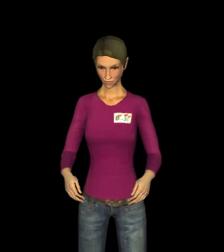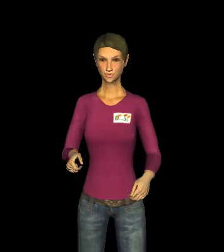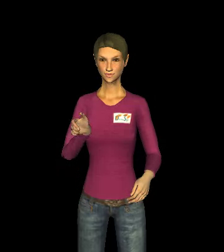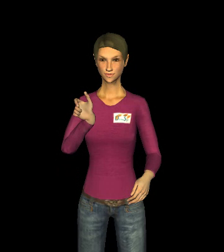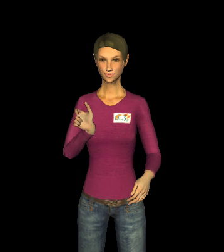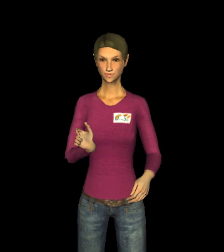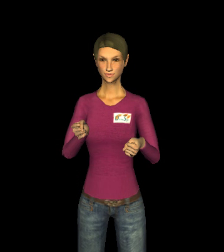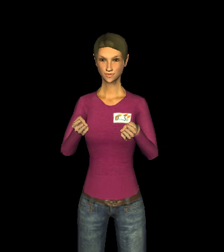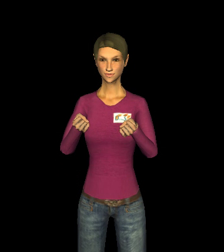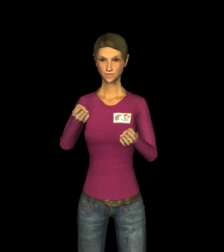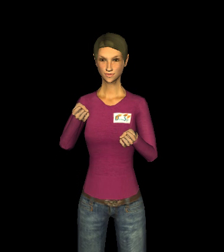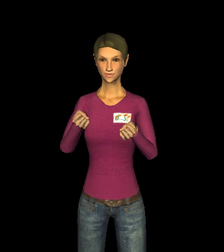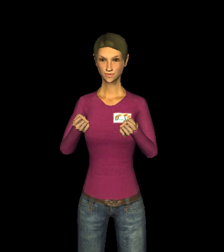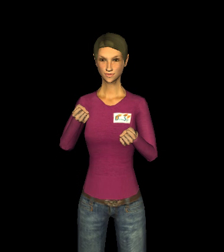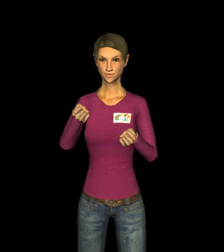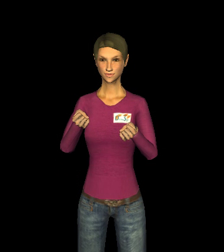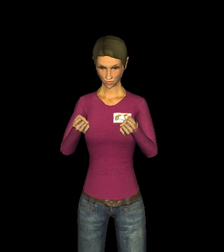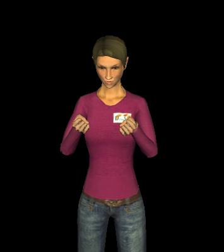سائق